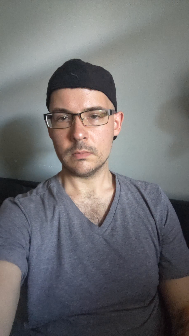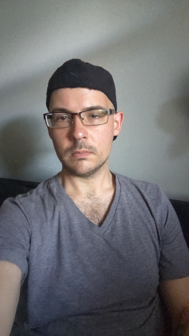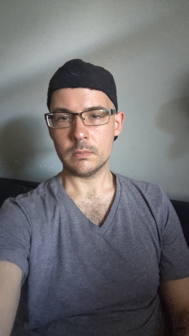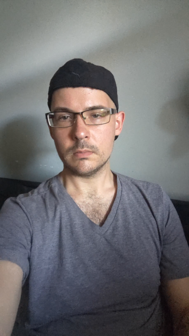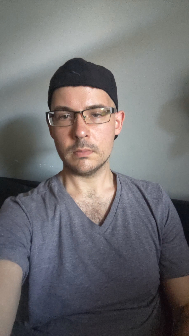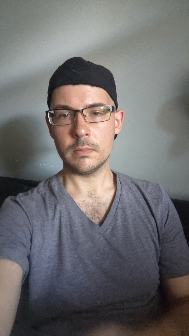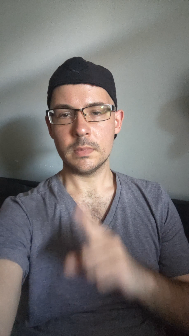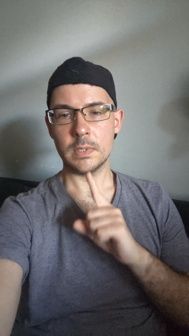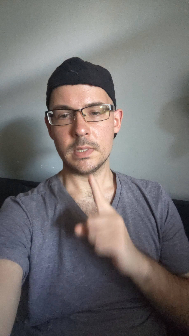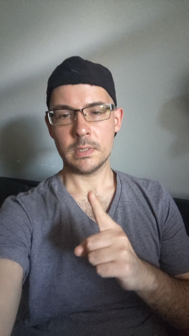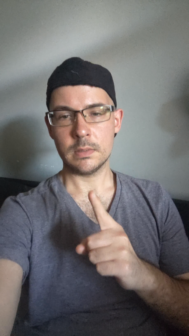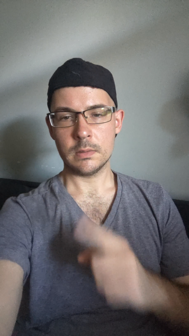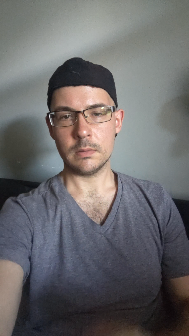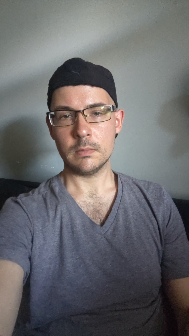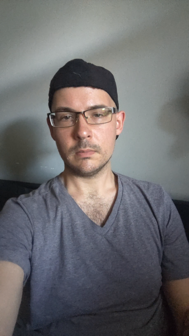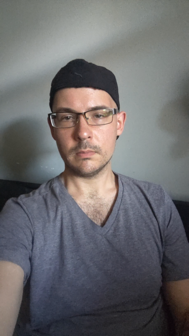is